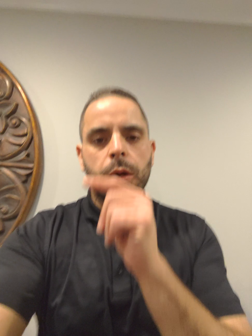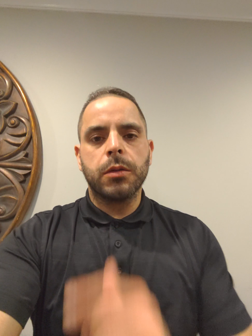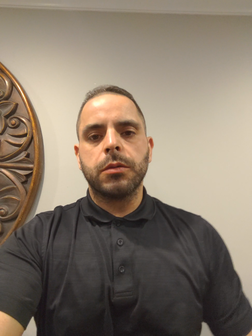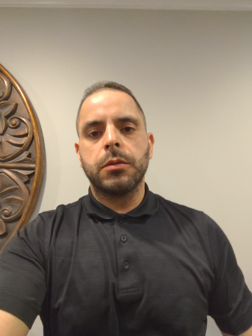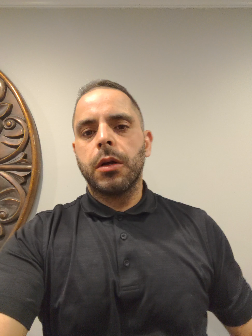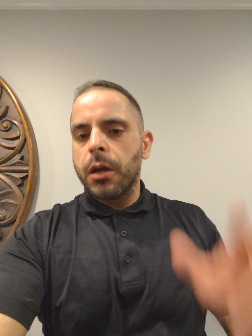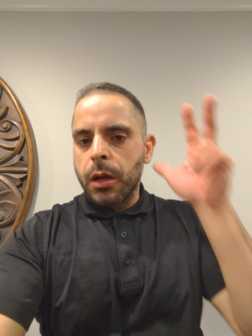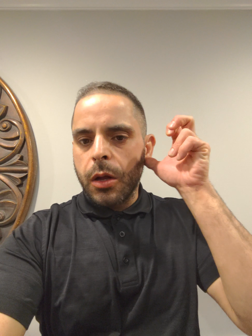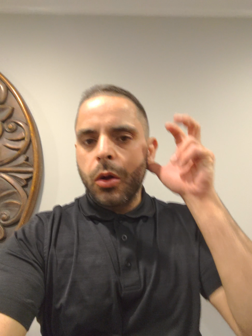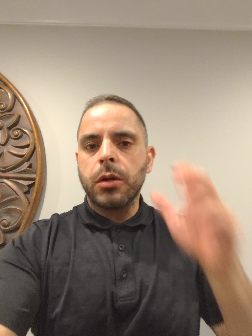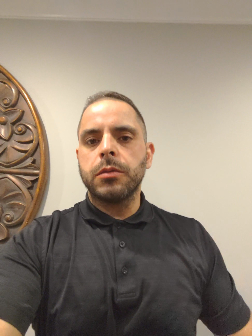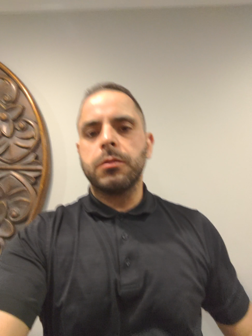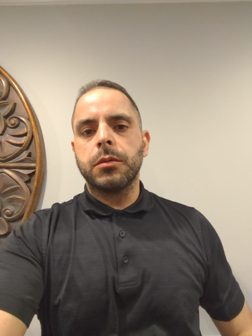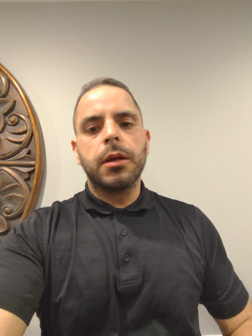hear